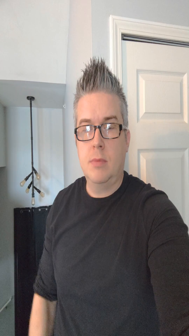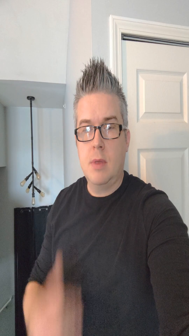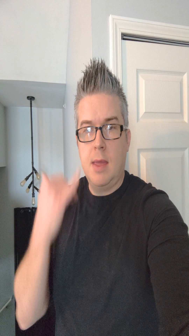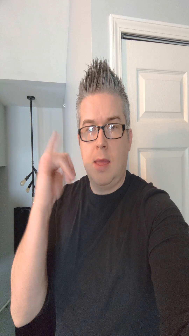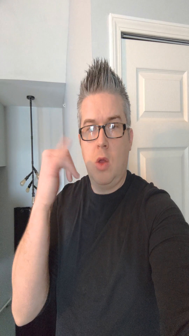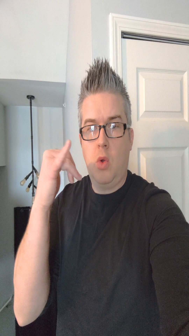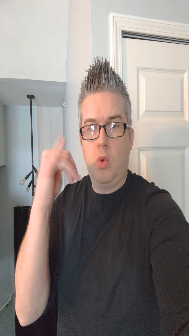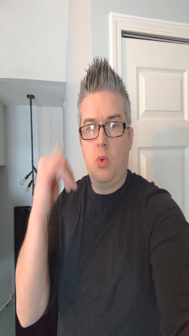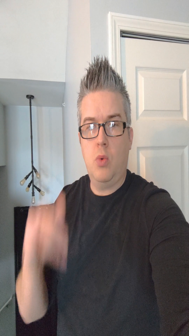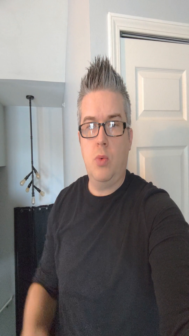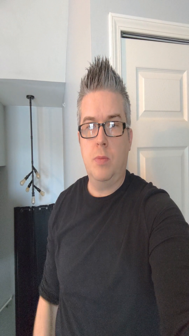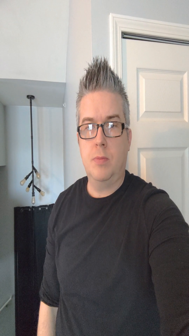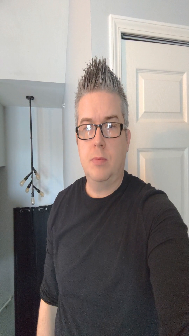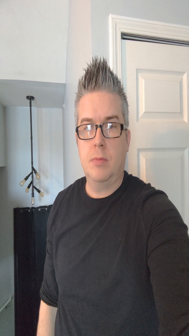yellow